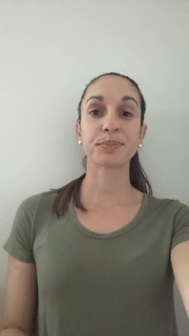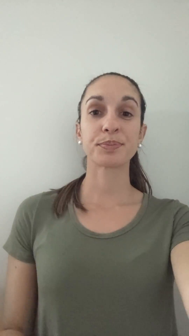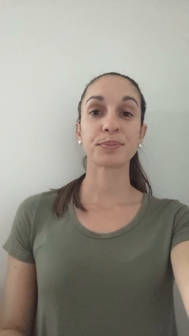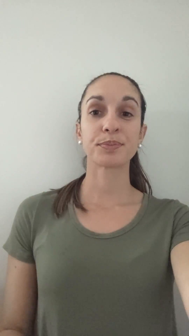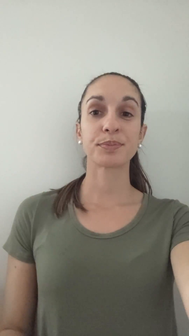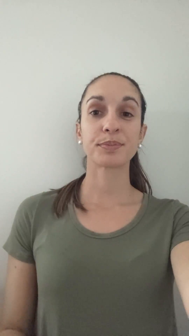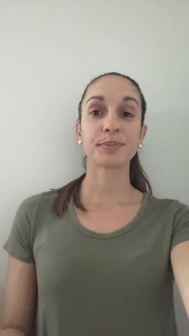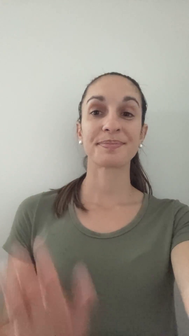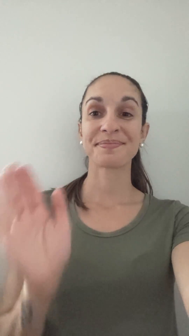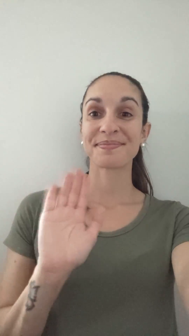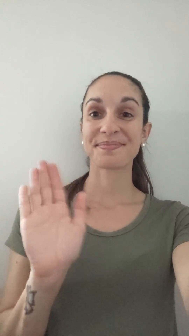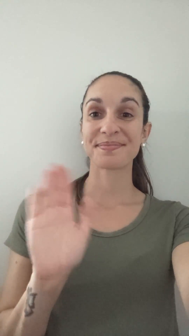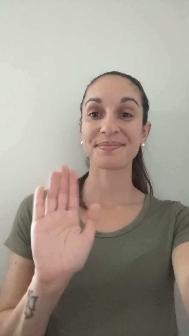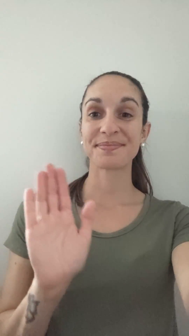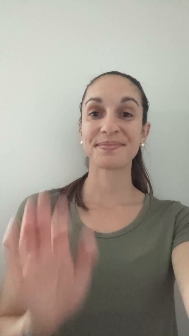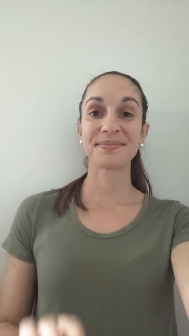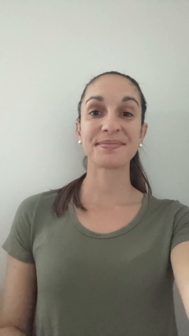hi